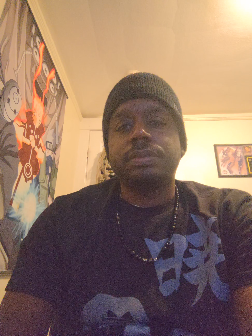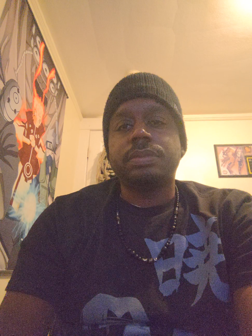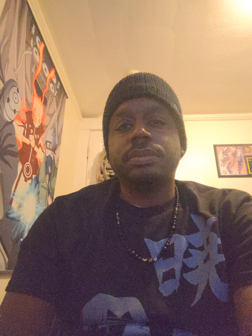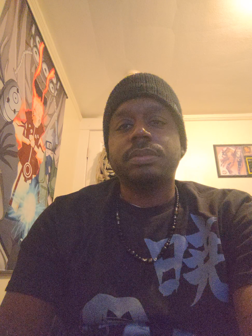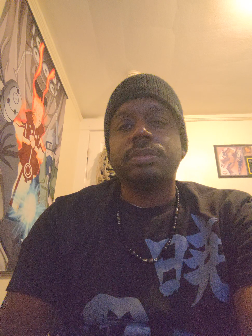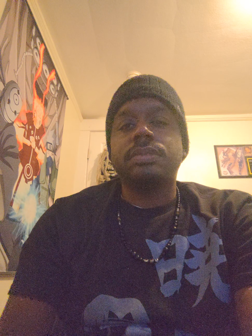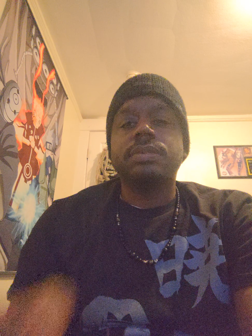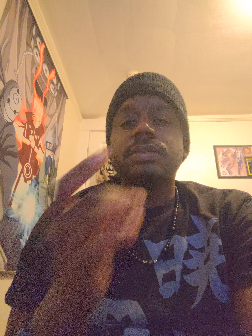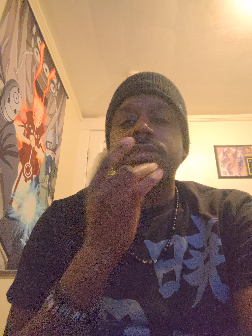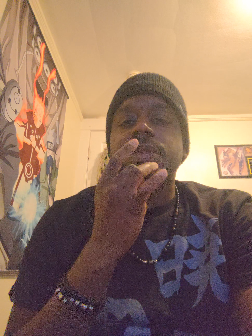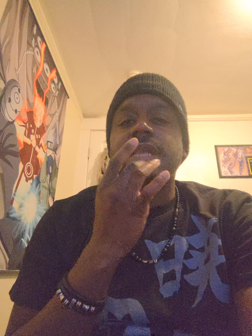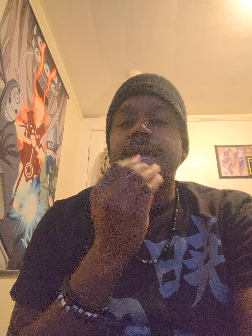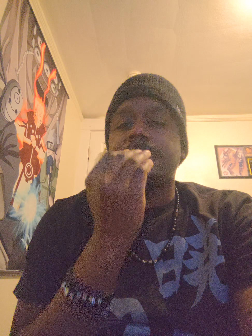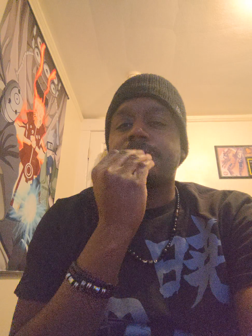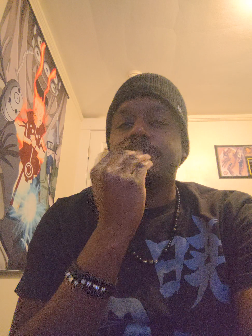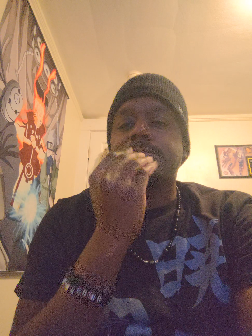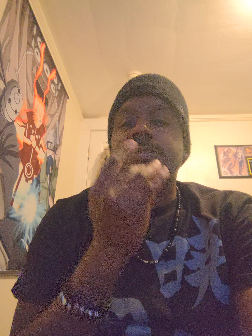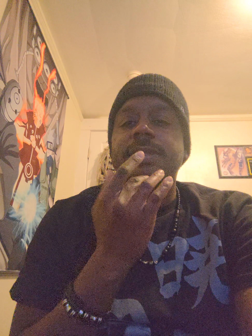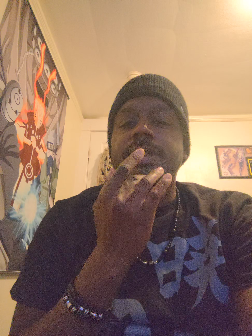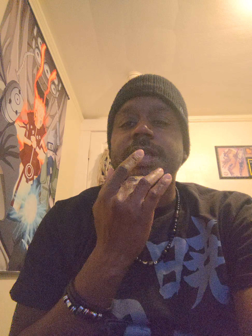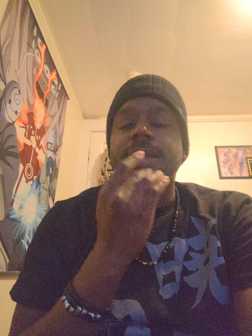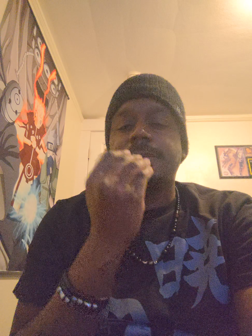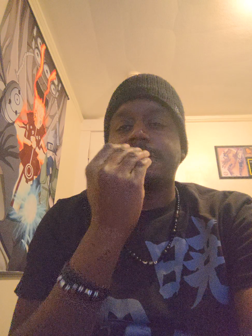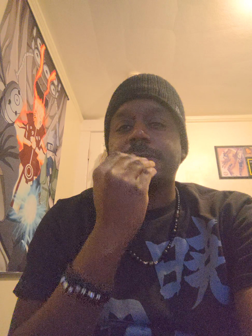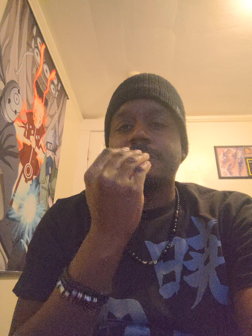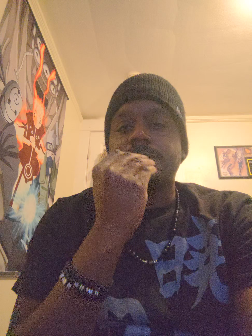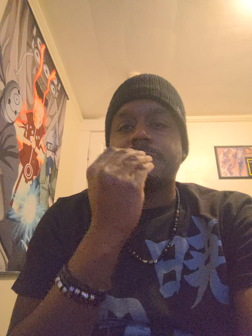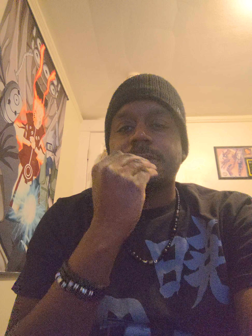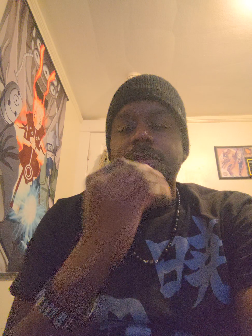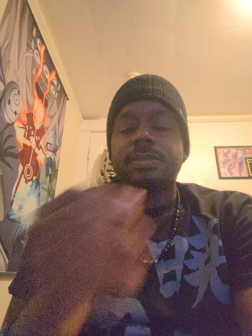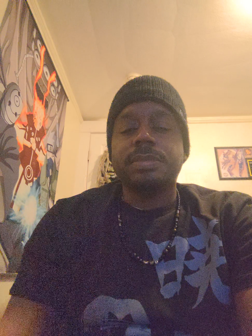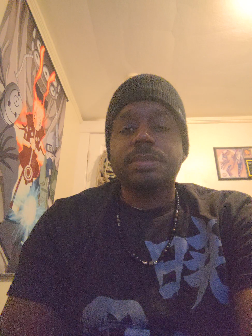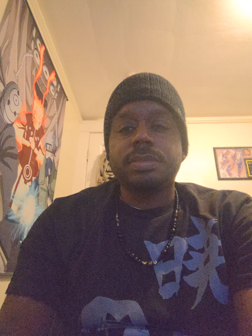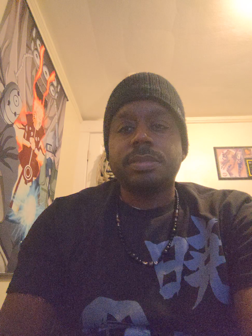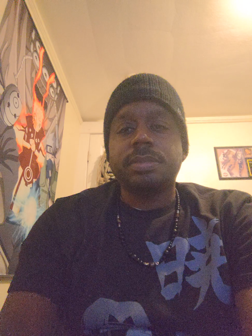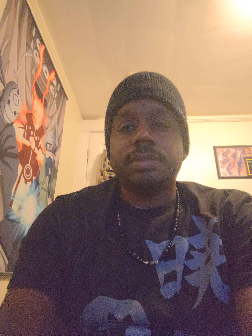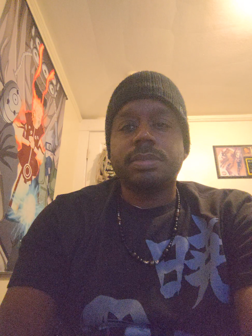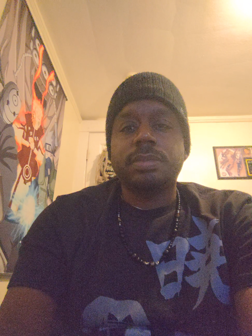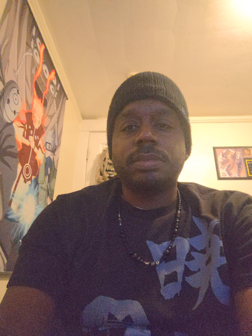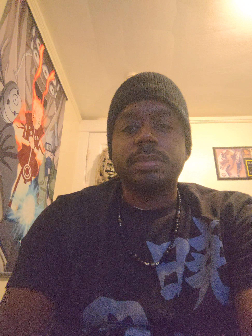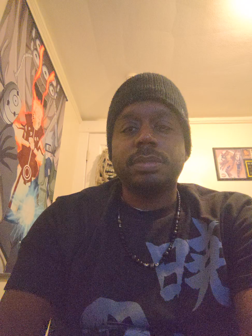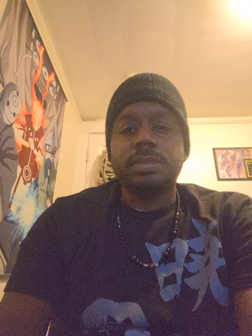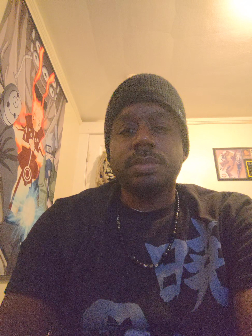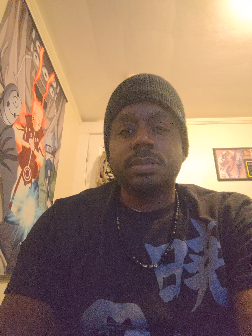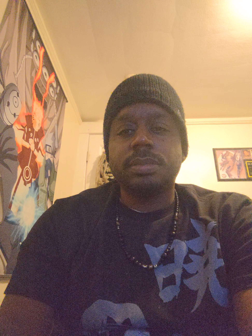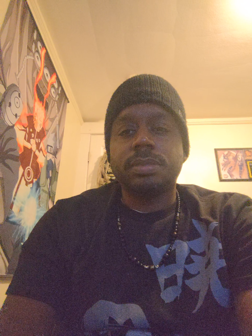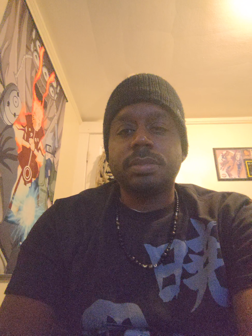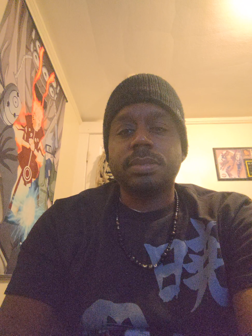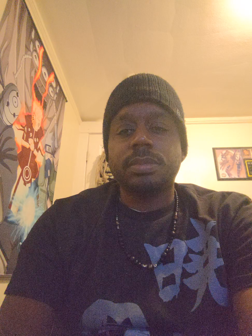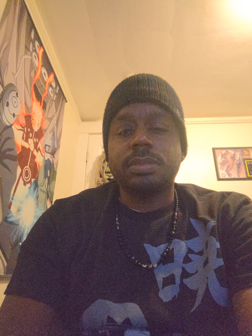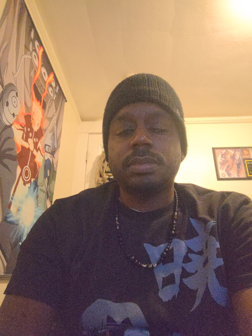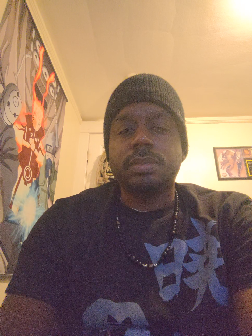snack